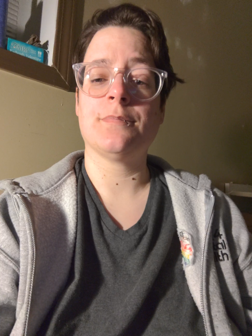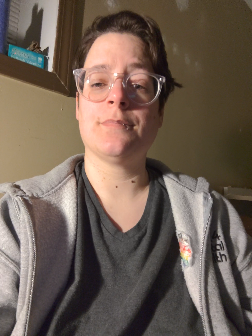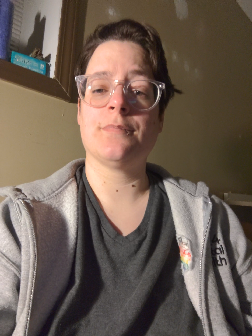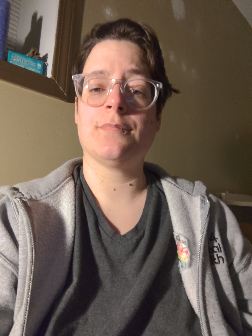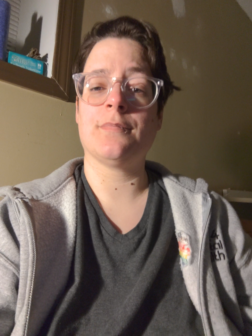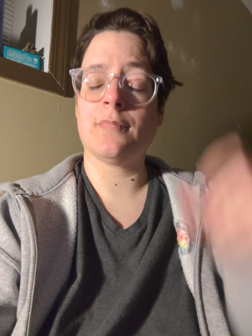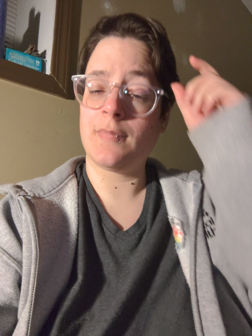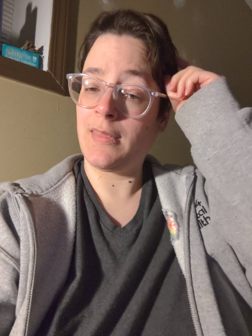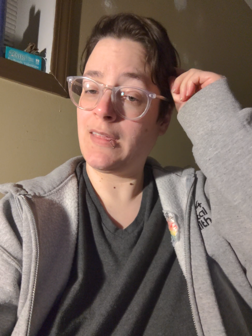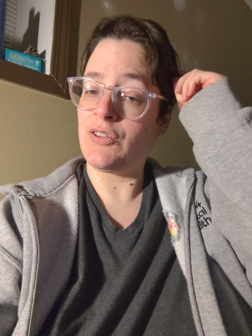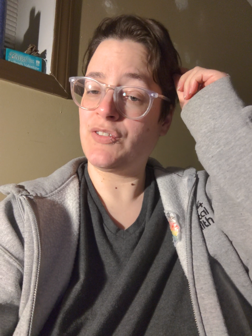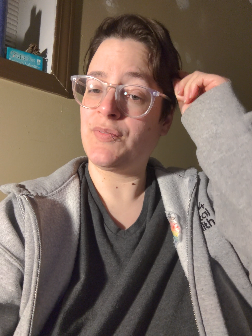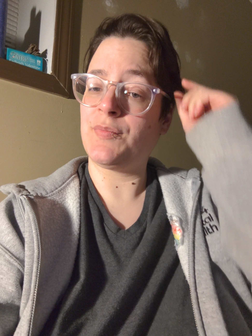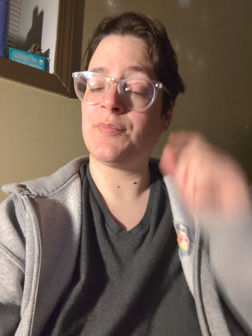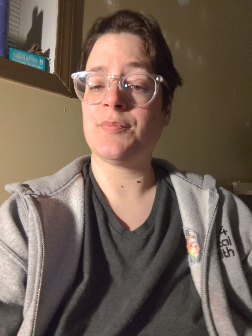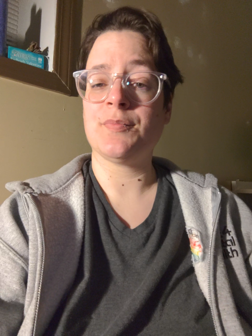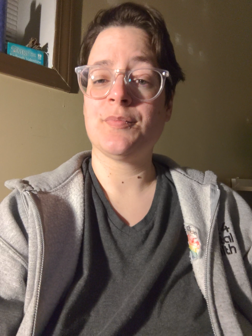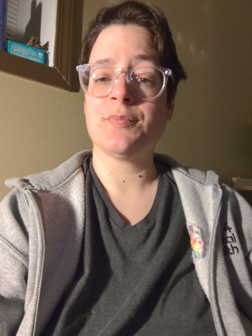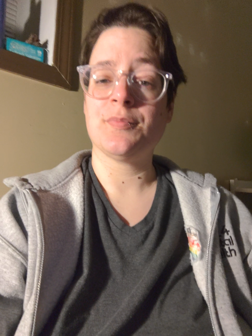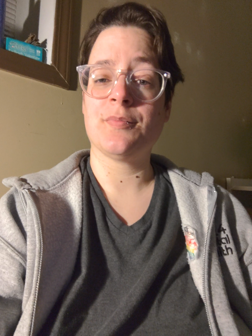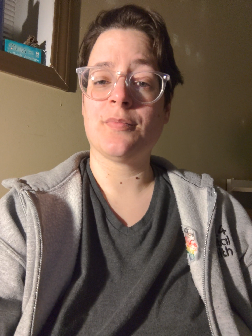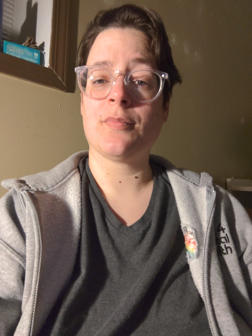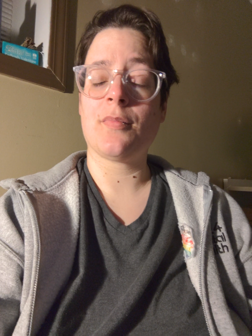hair